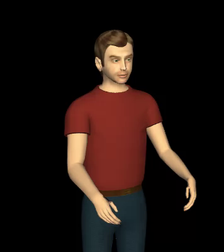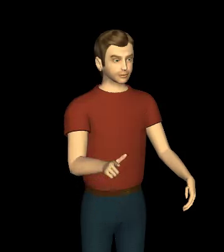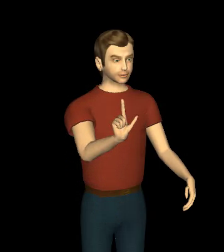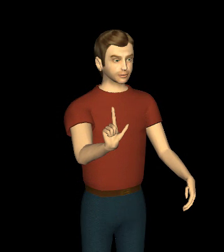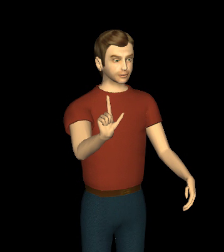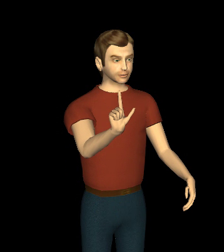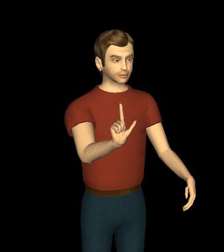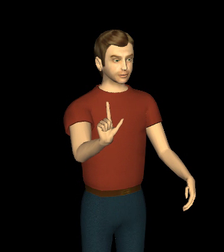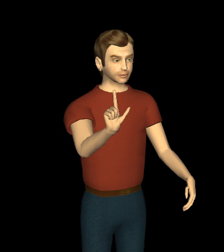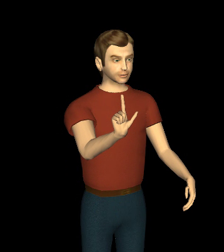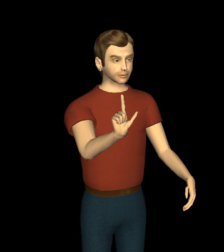الإثنين